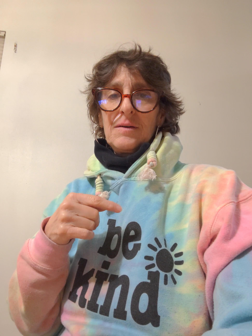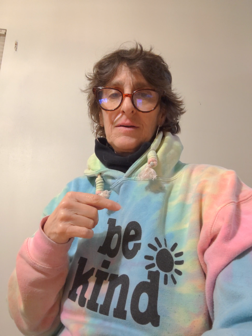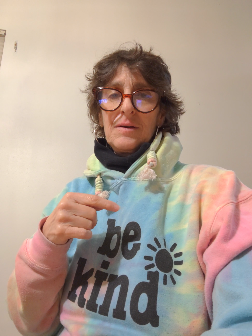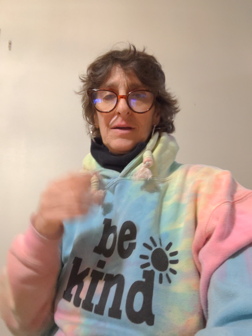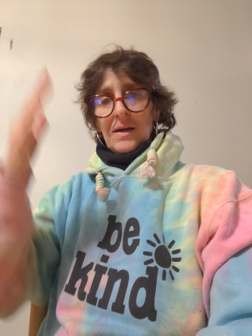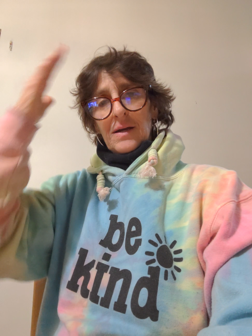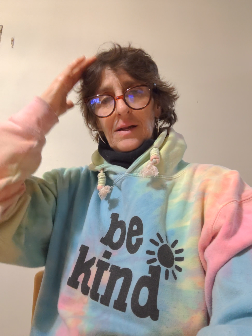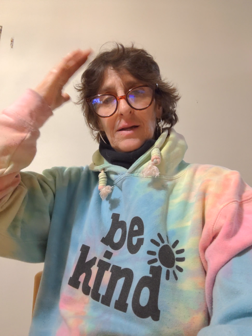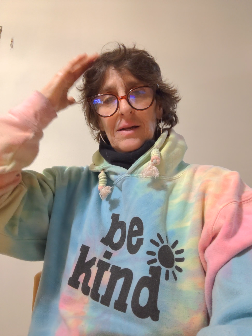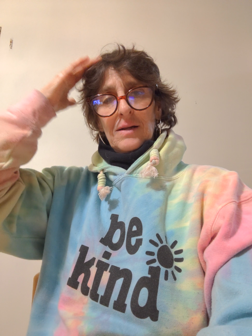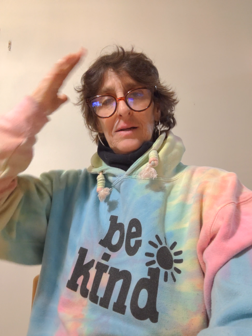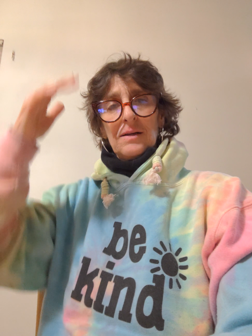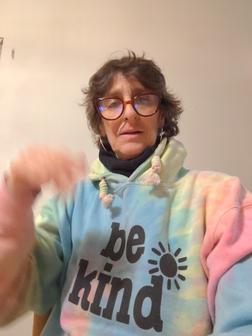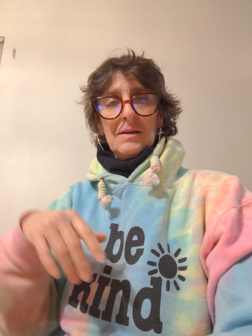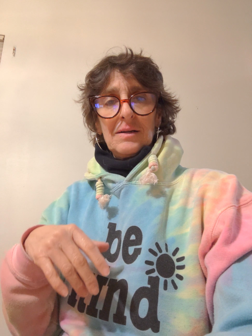hat